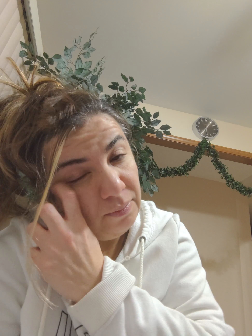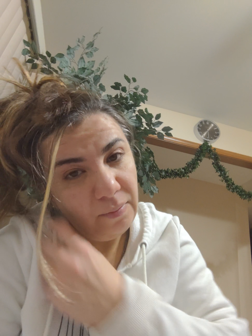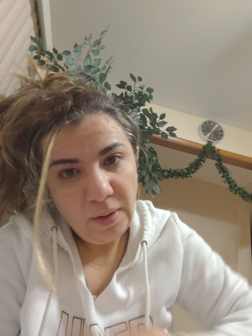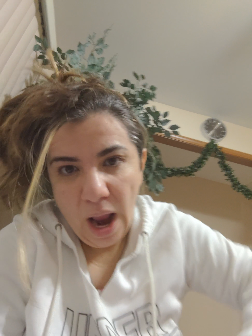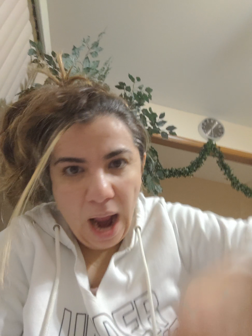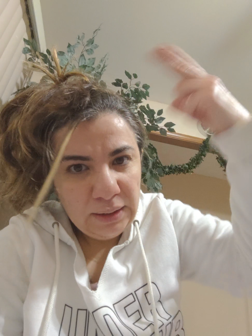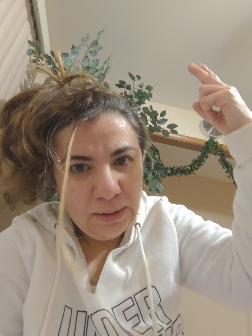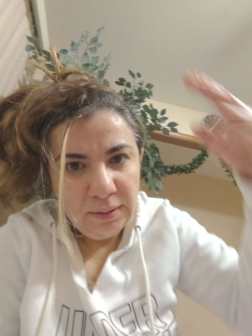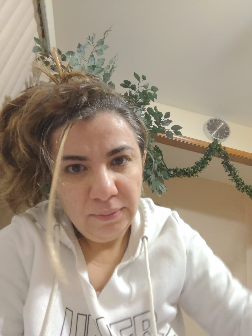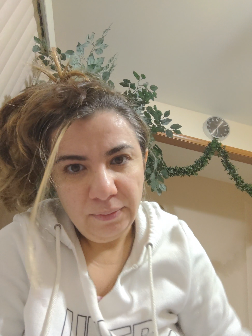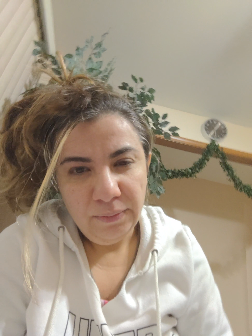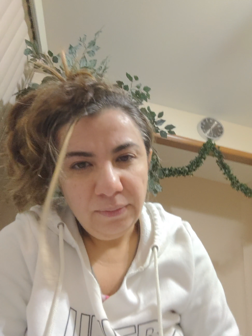high